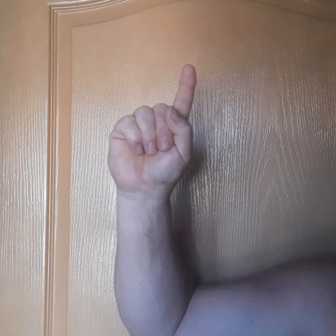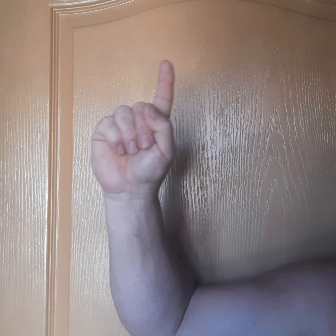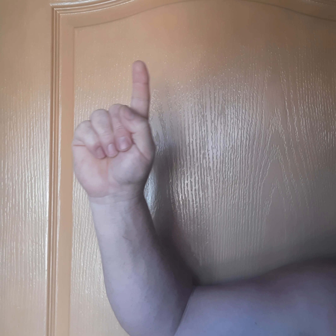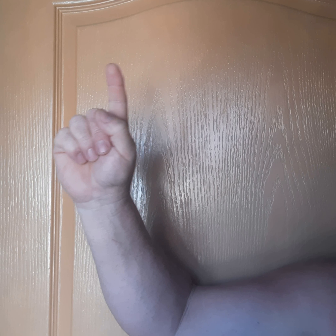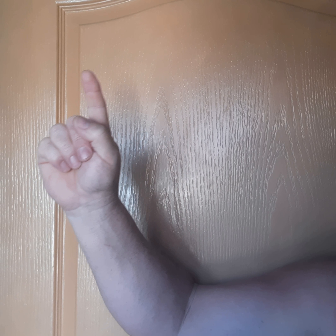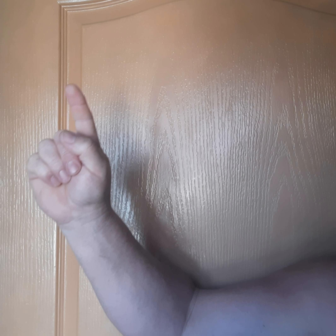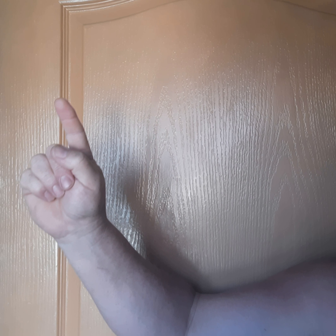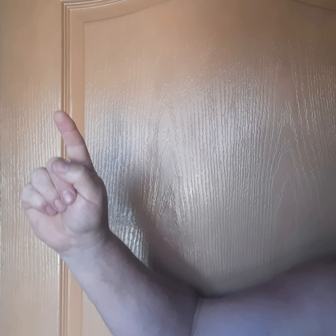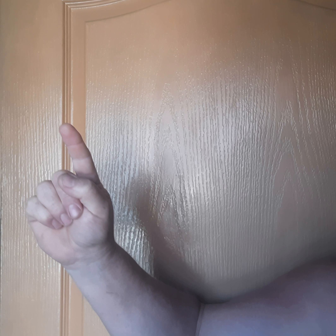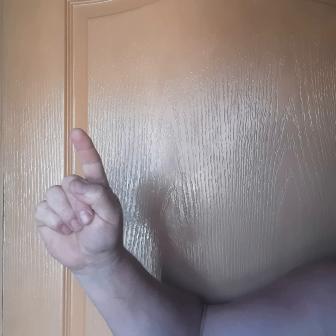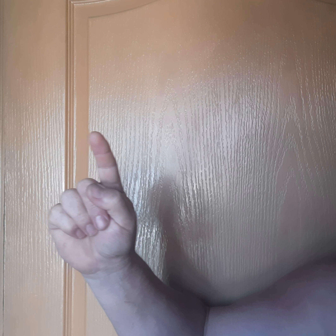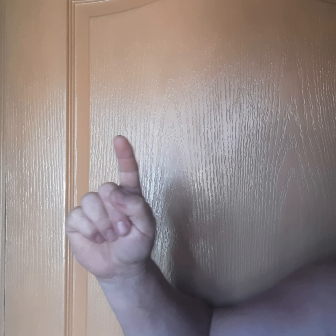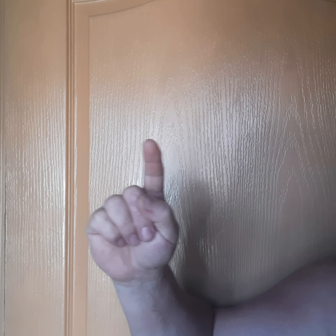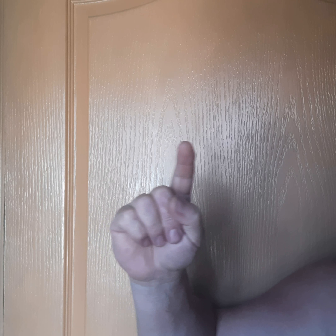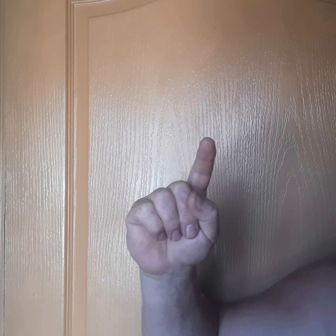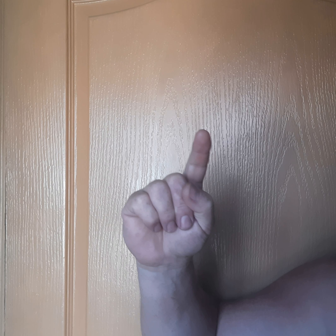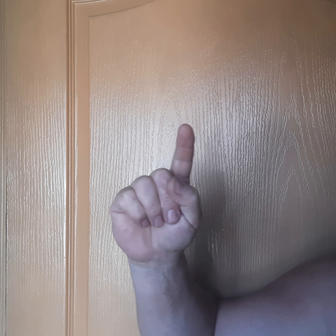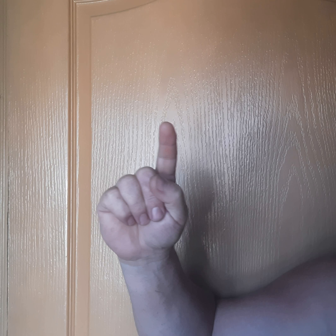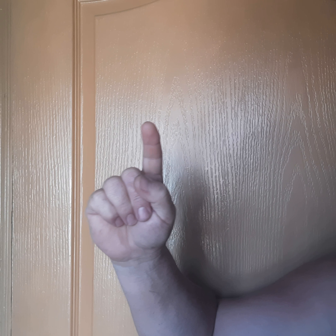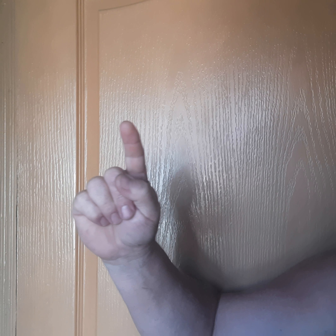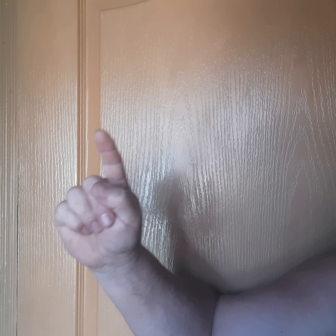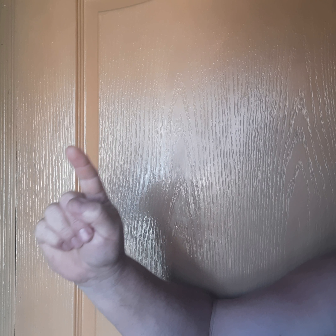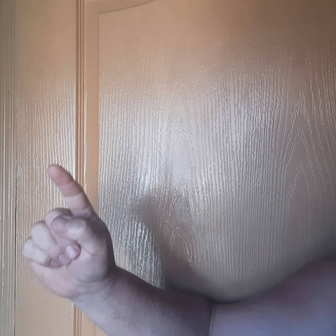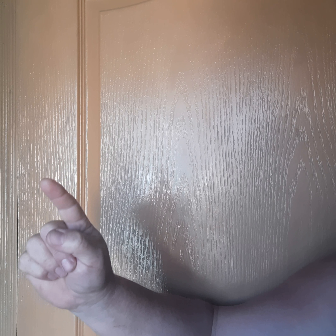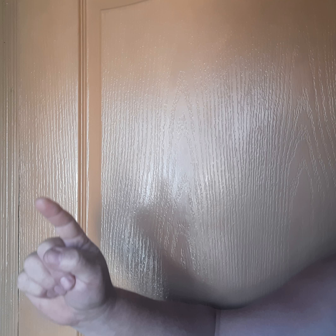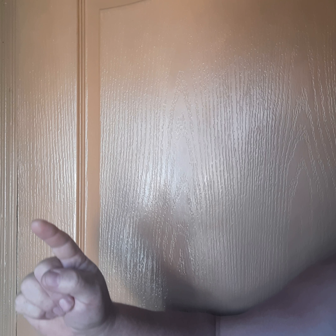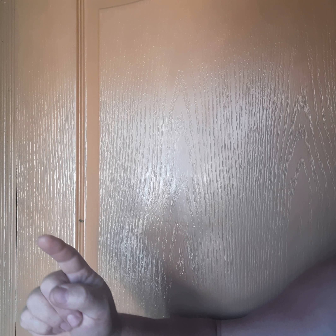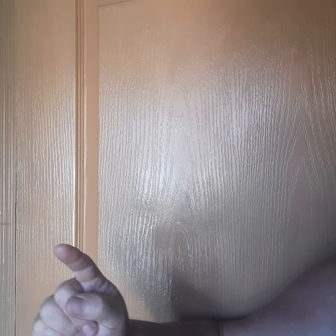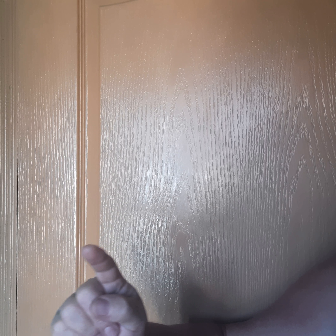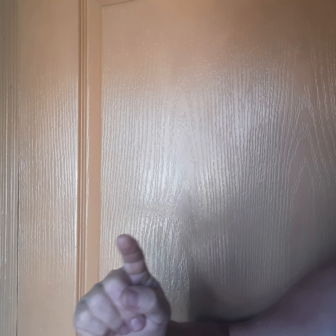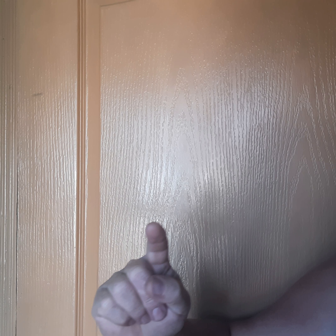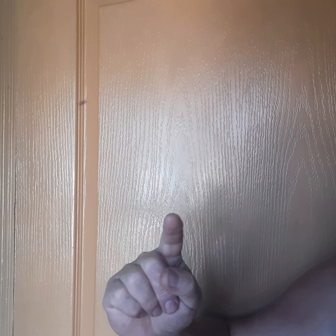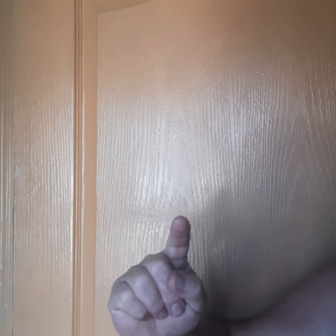З